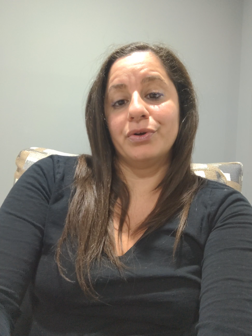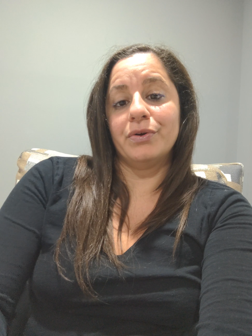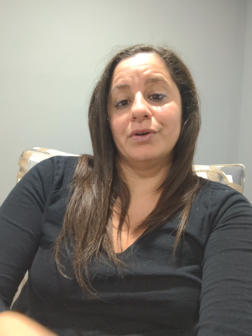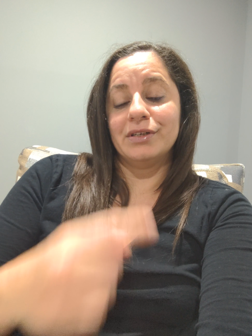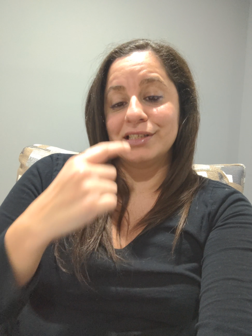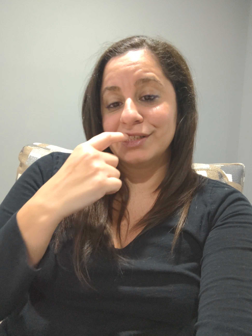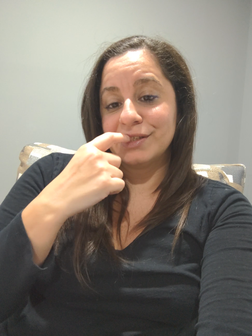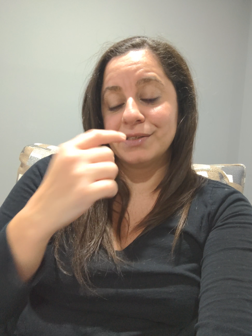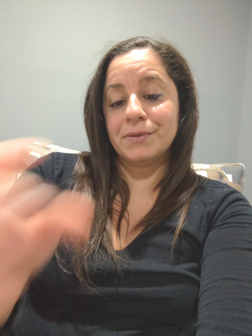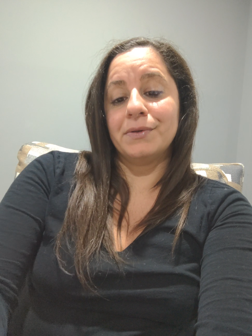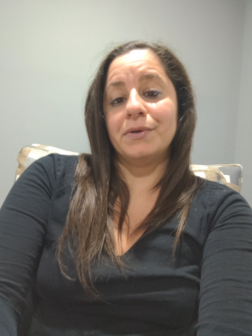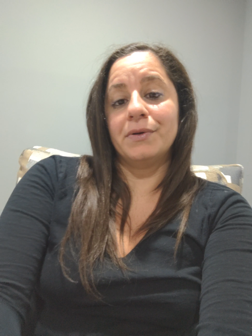tooth